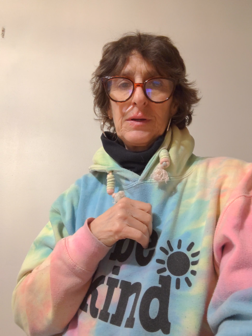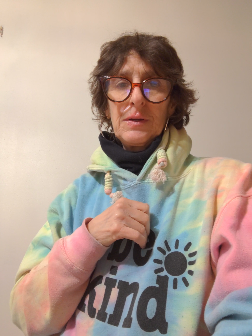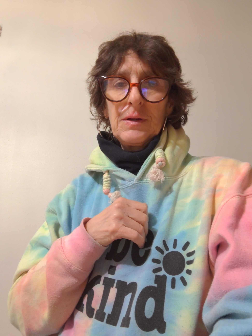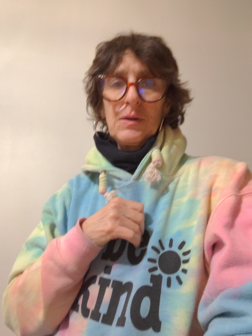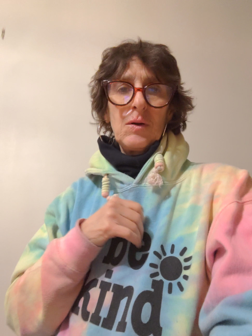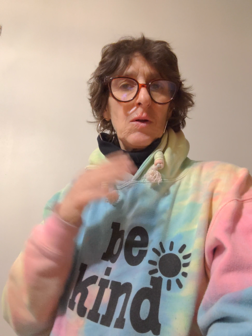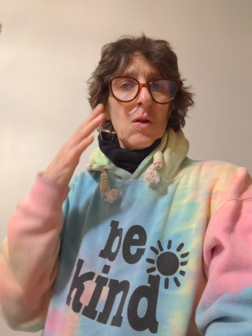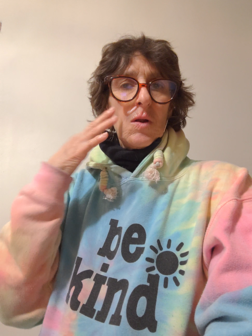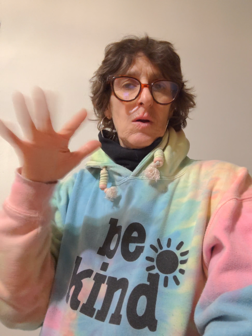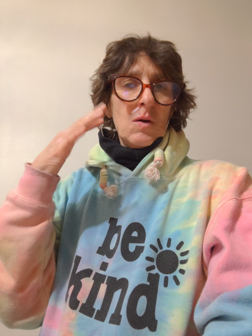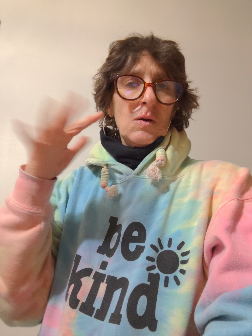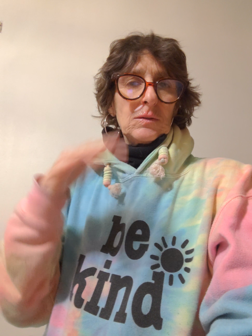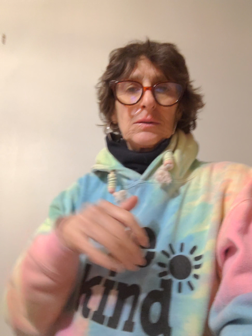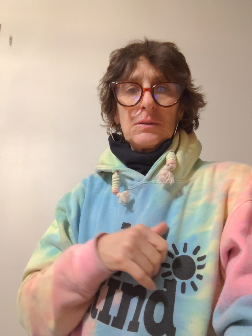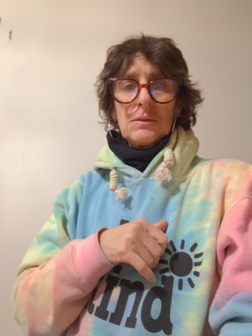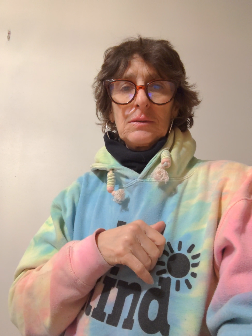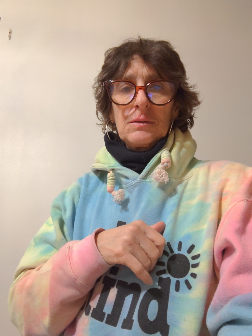noisy